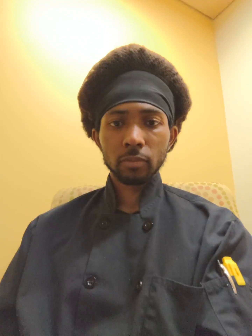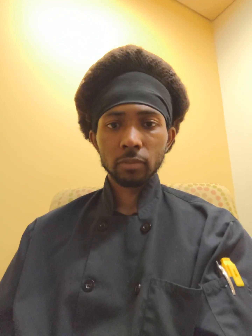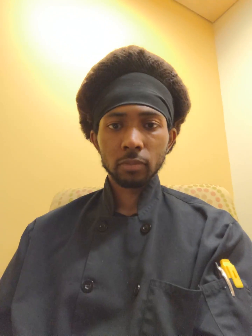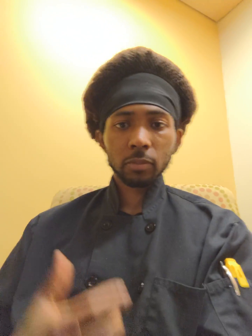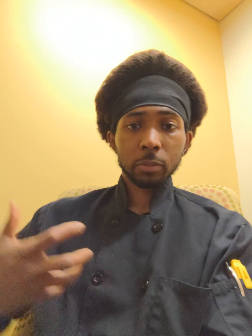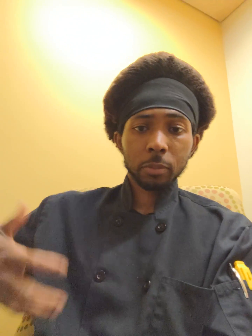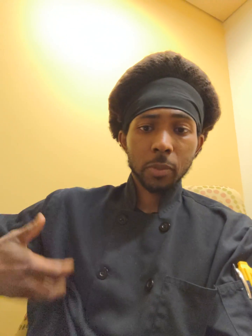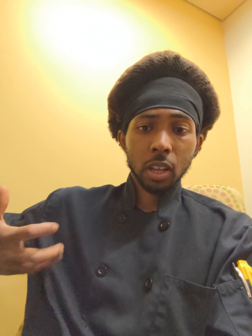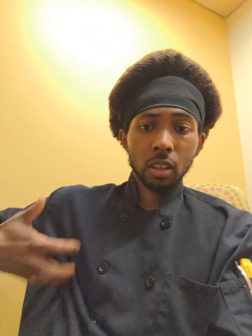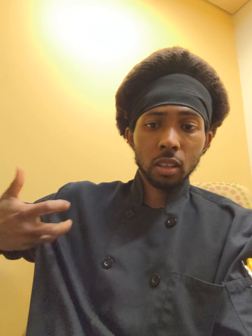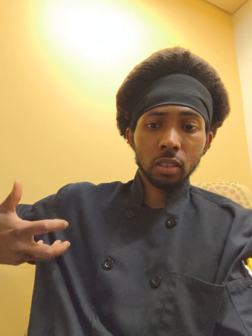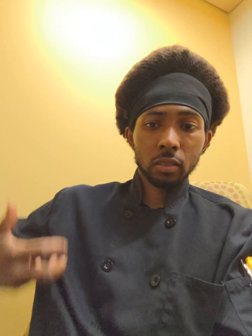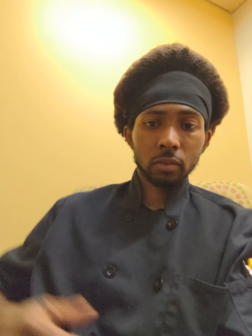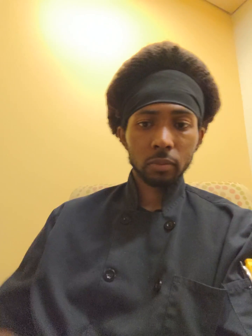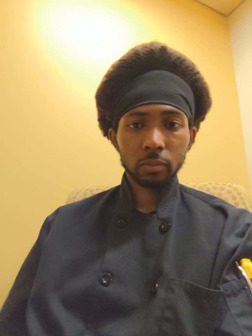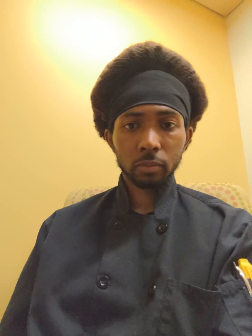monkey